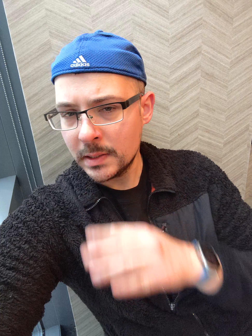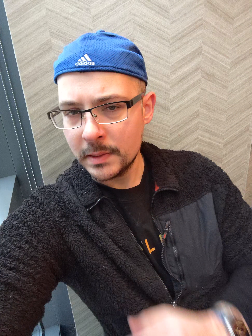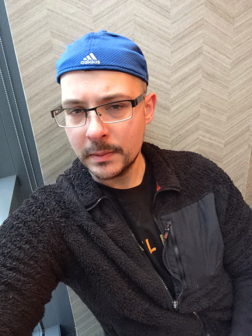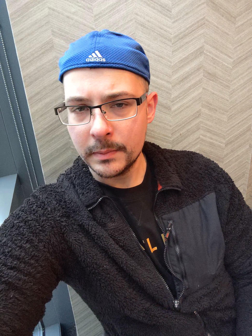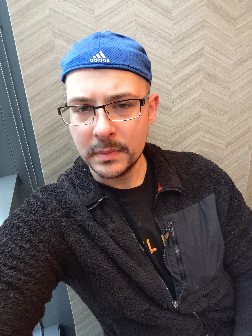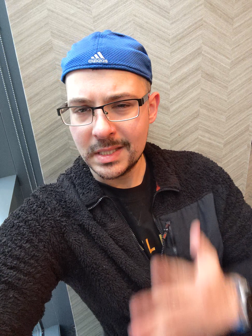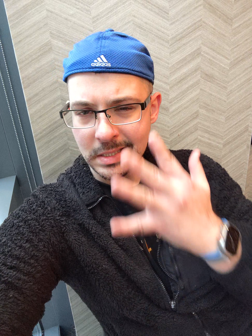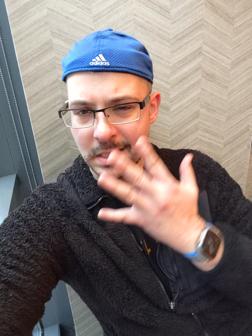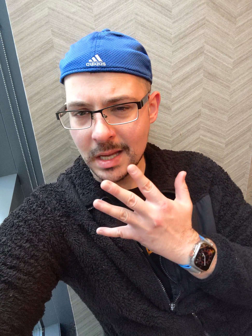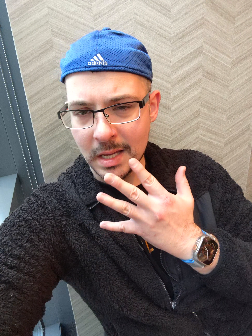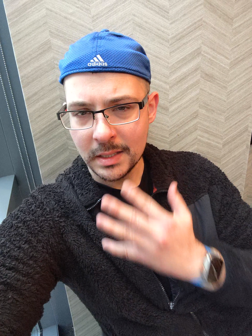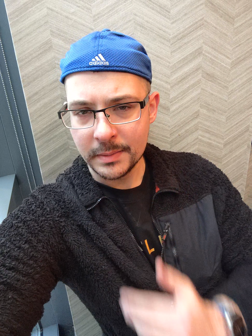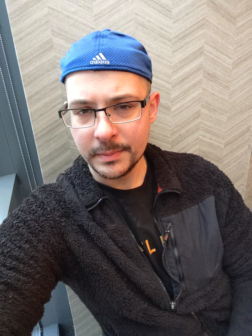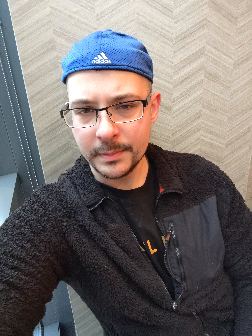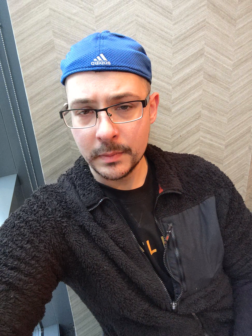sad